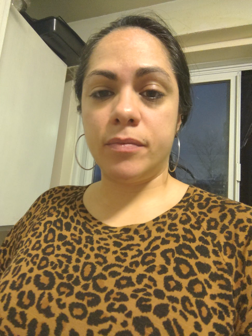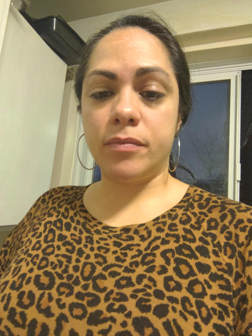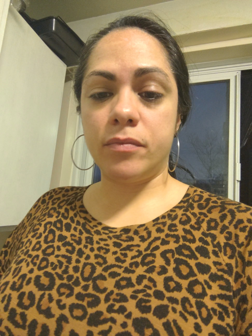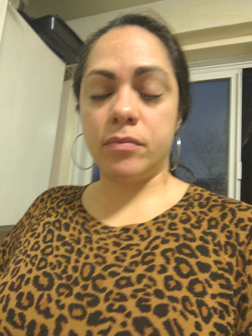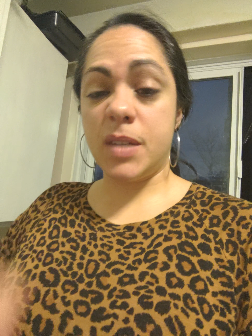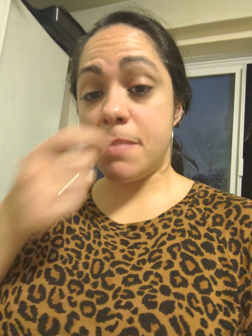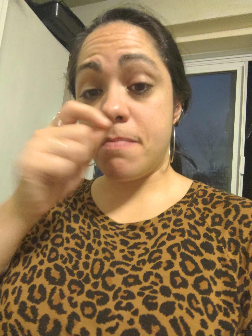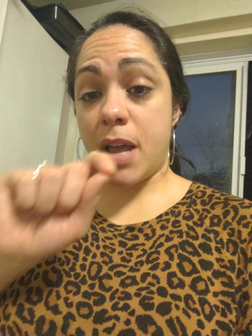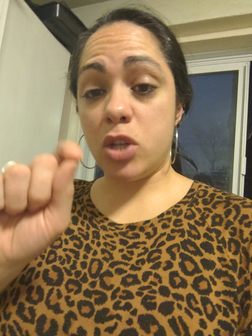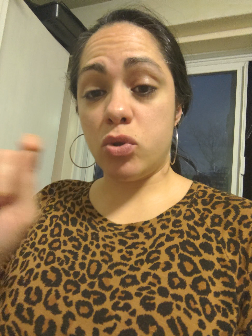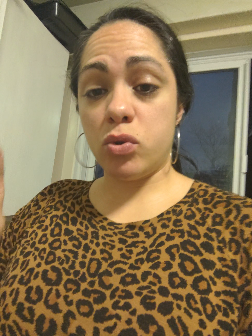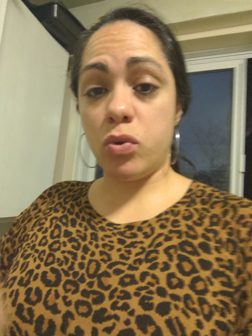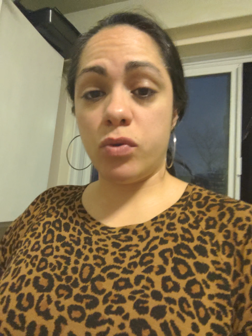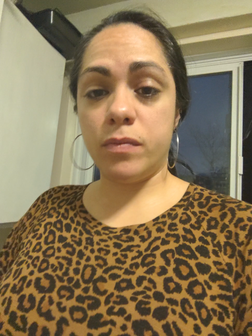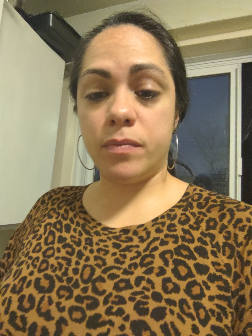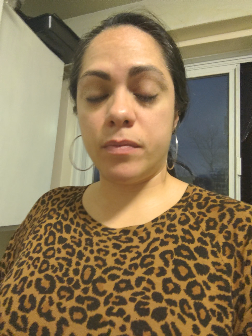pencil